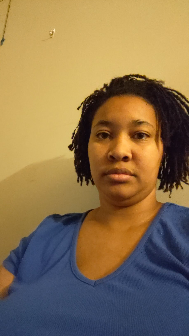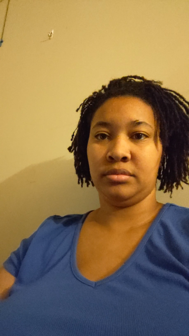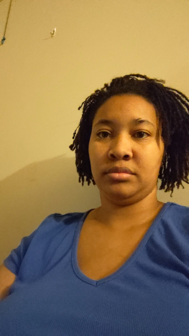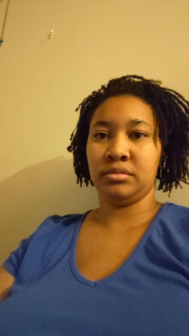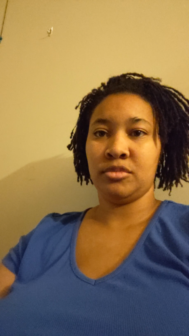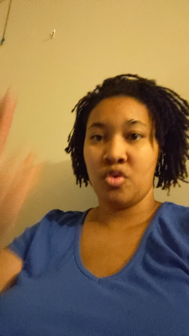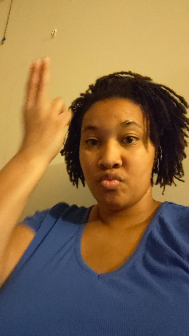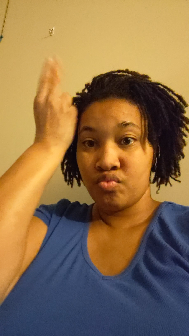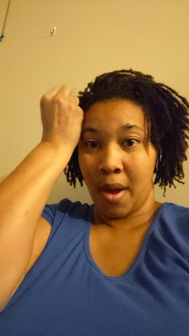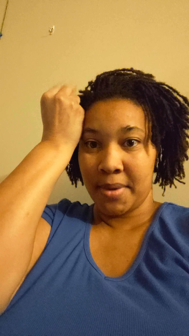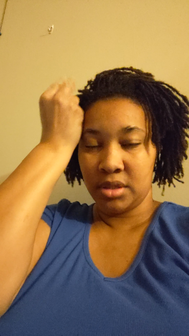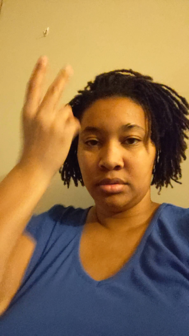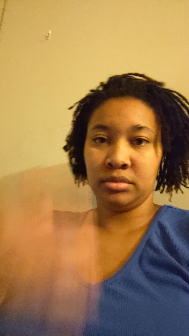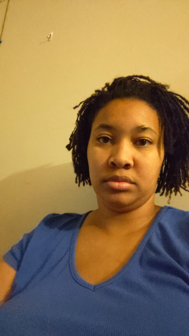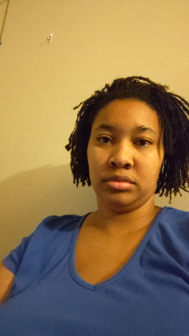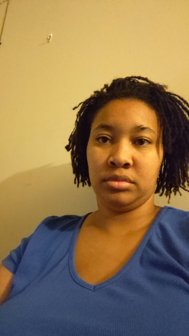rabbit